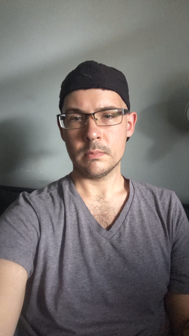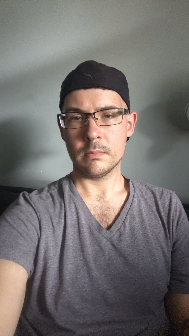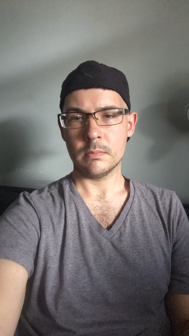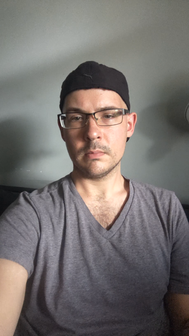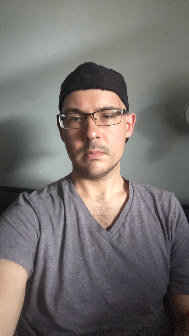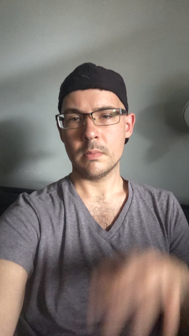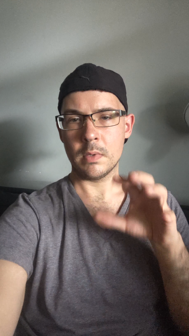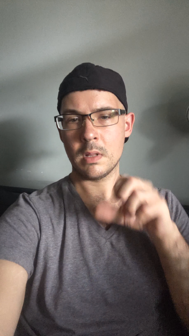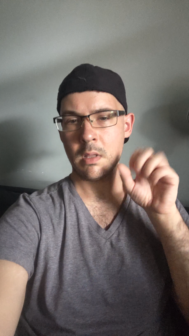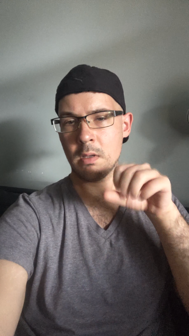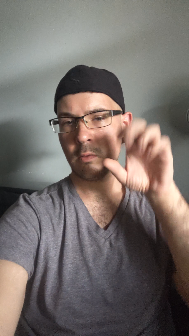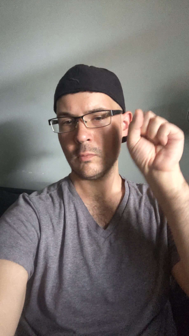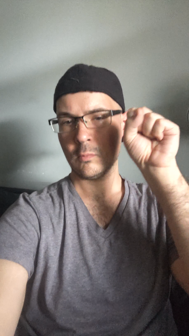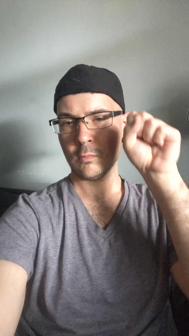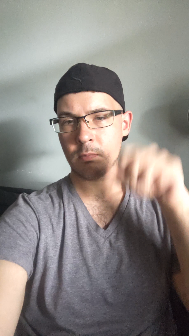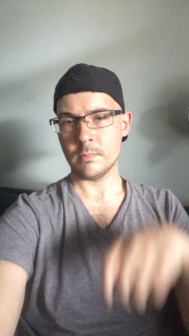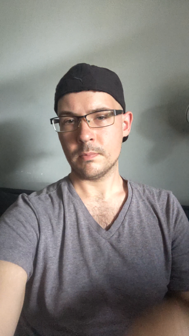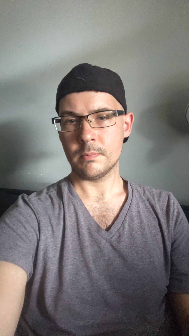ladder